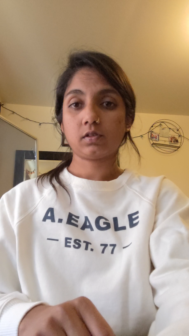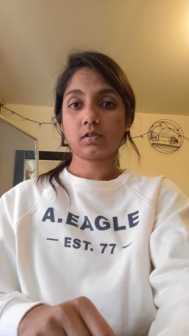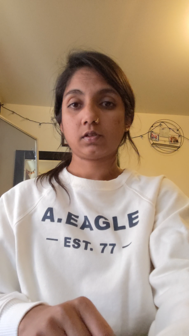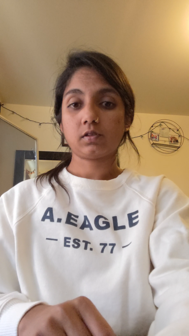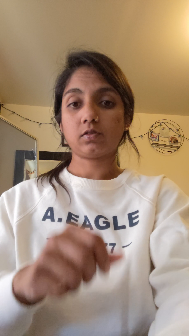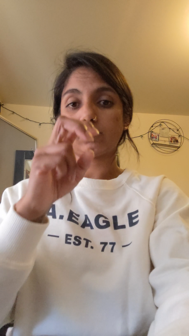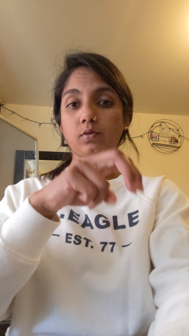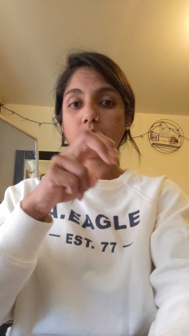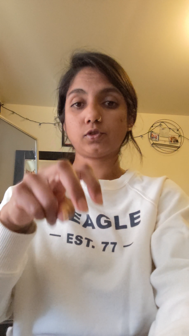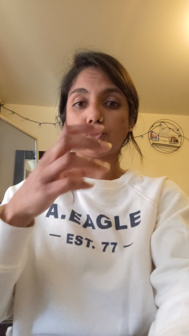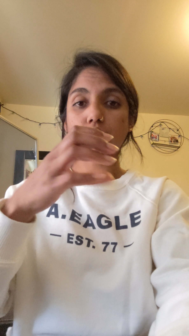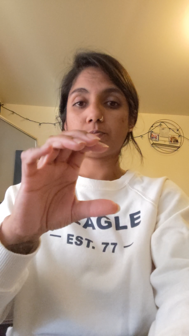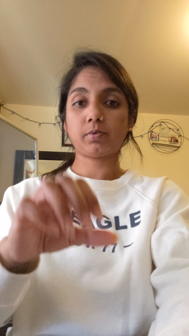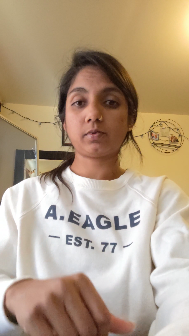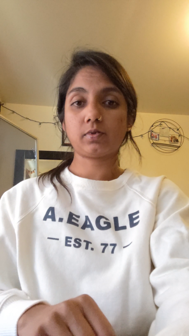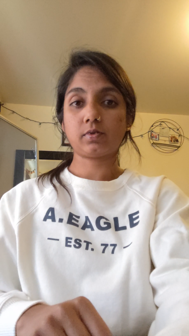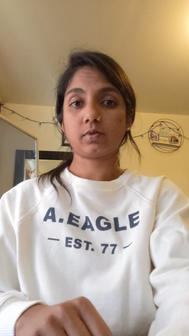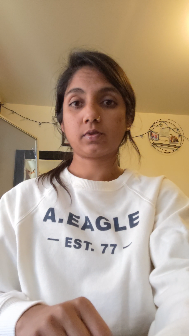potato chip